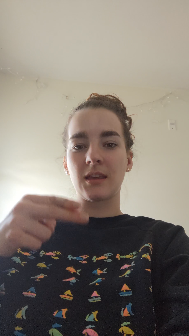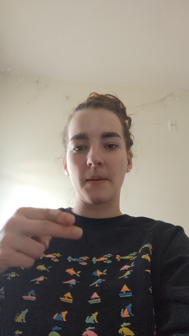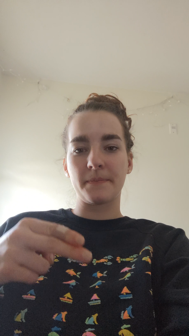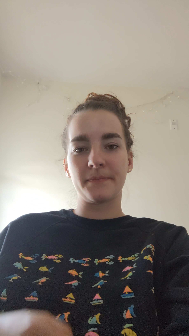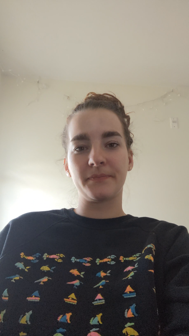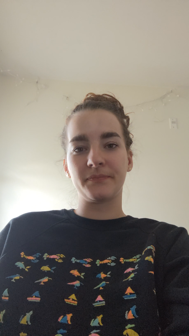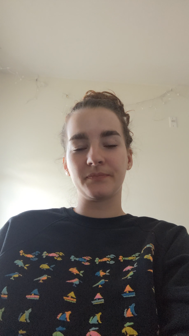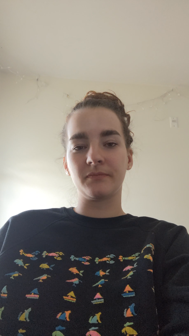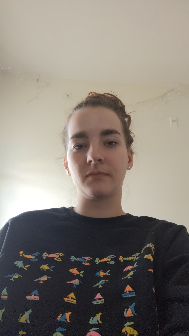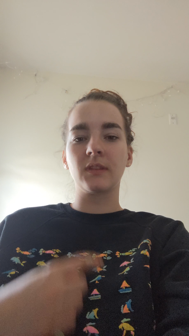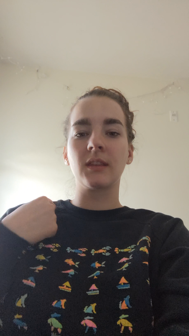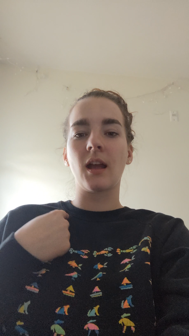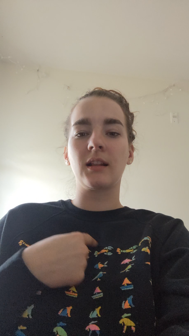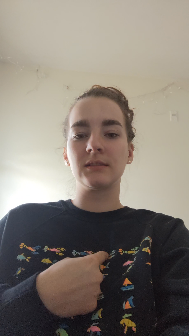necklace